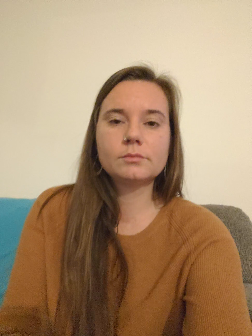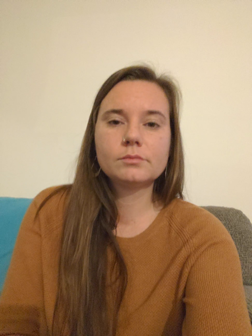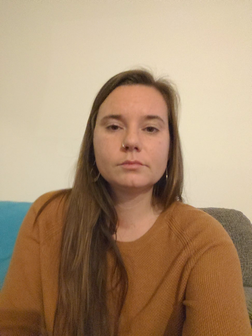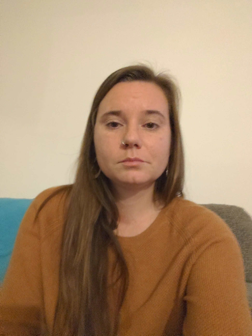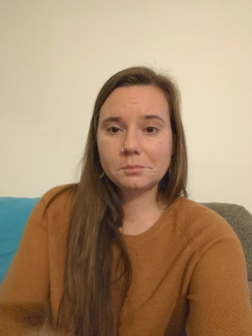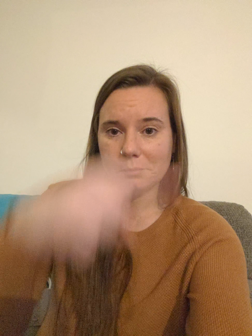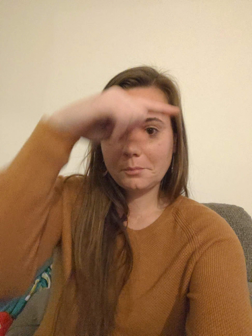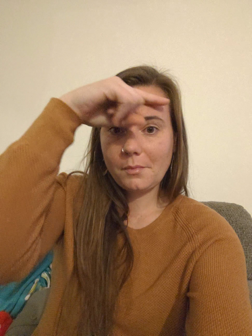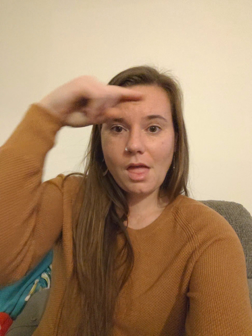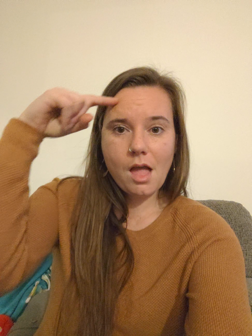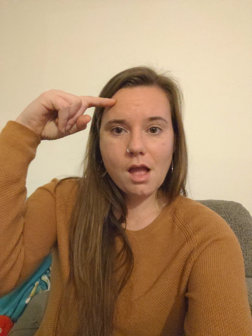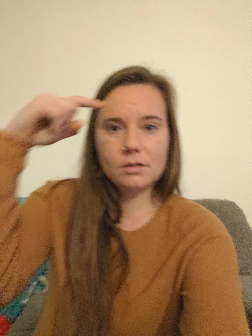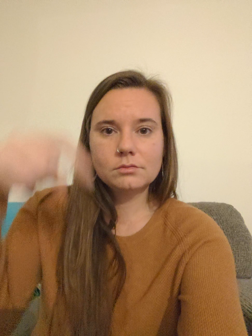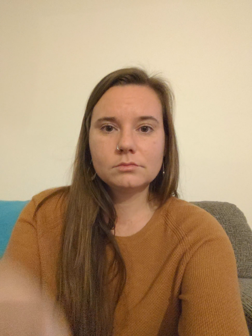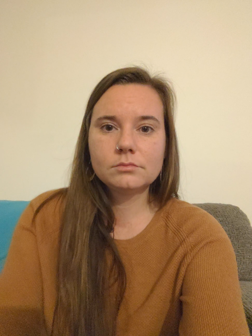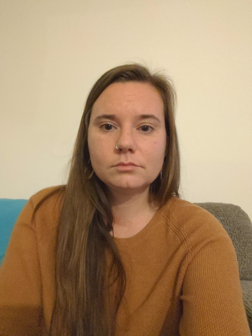black